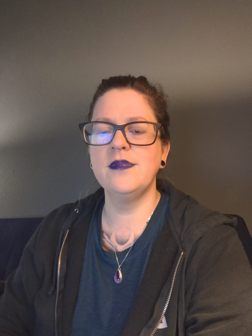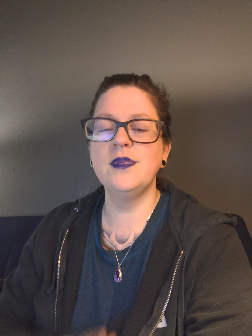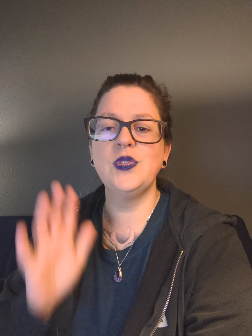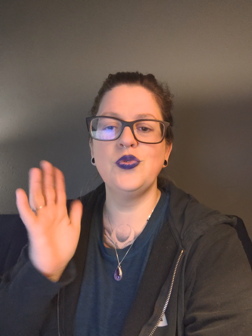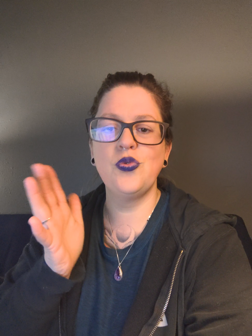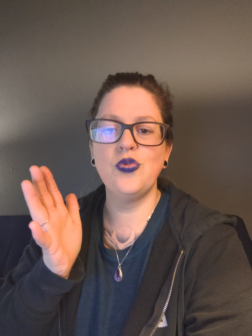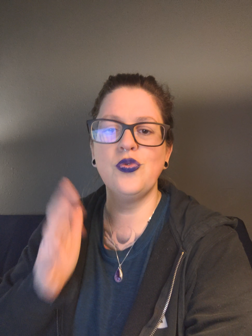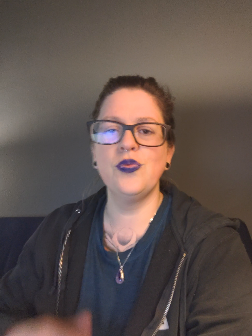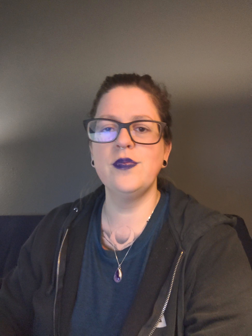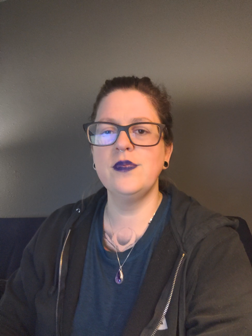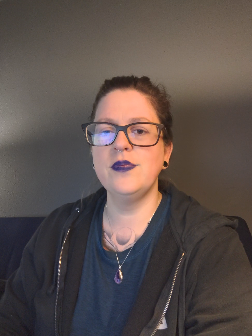talk